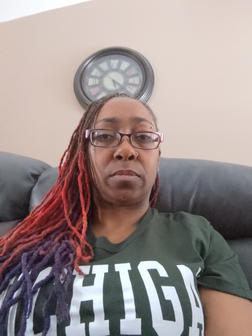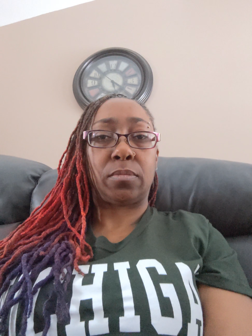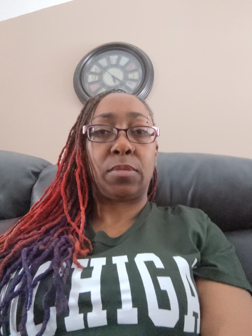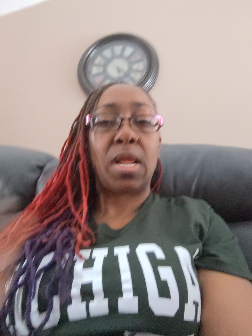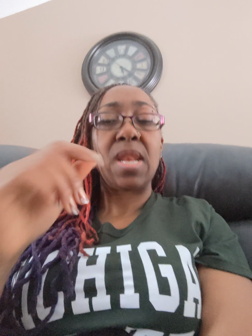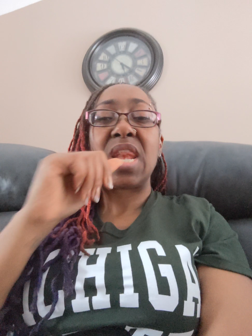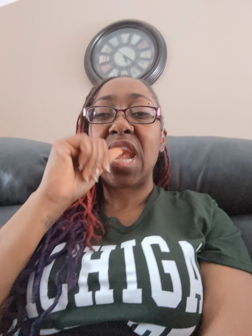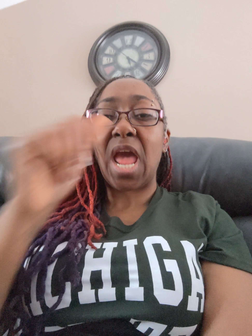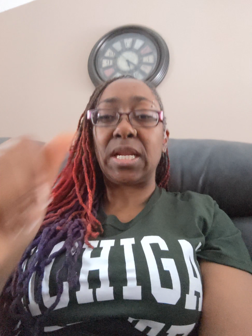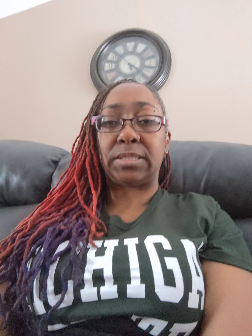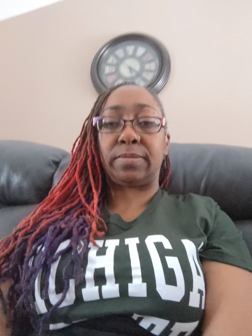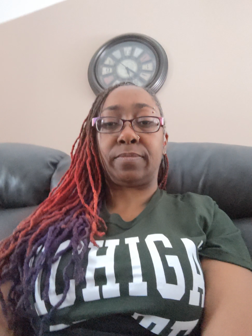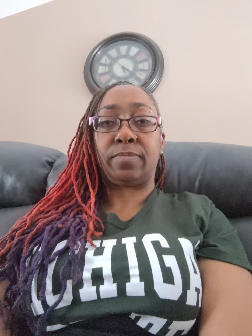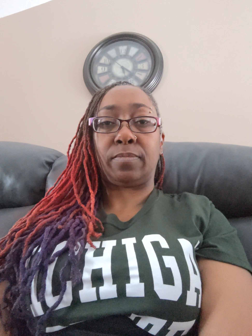nuts